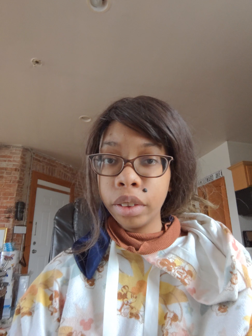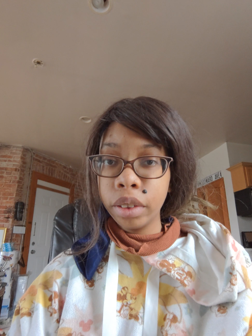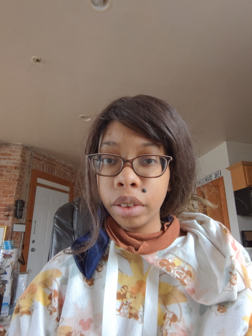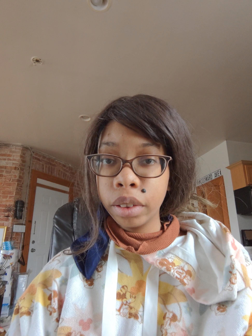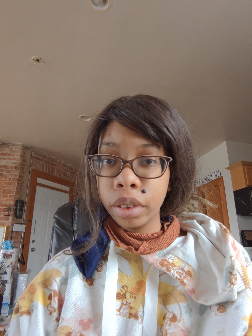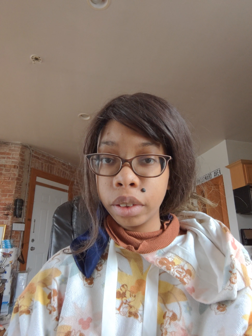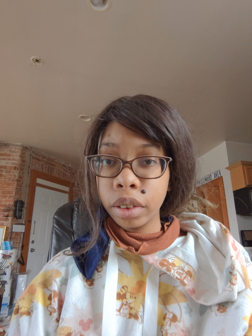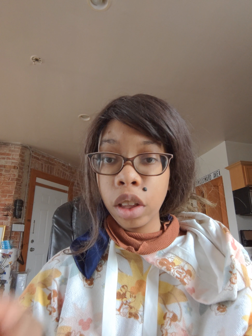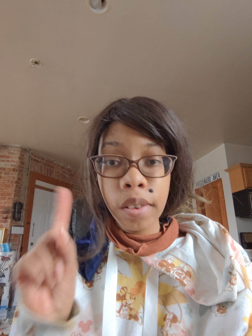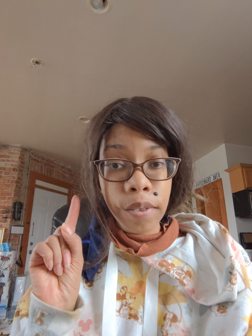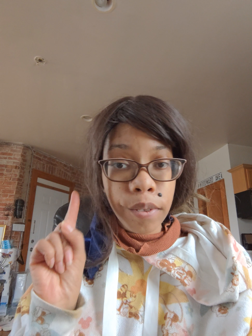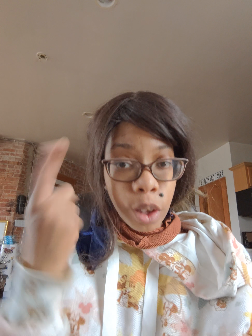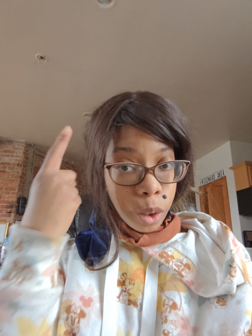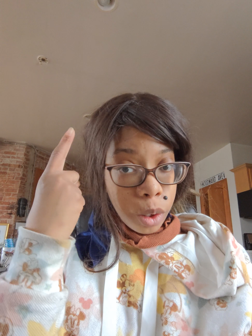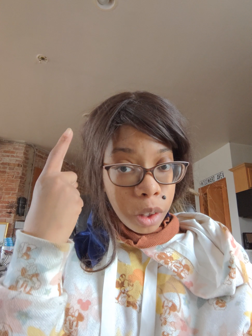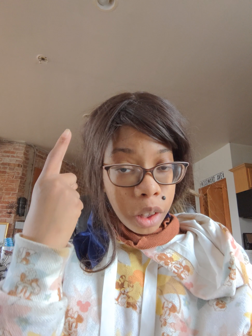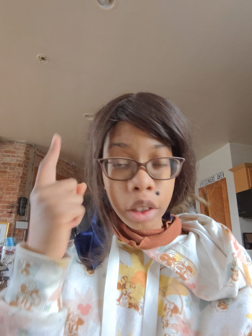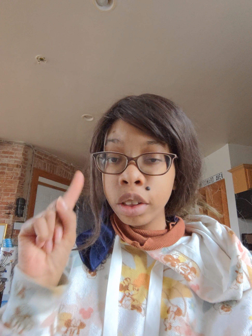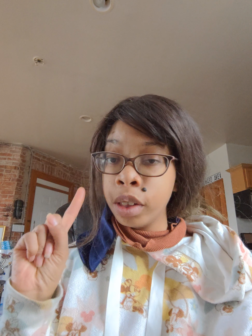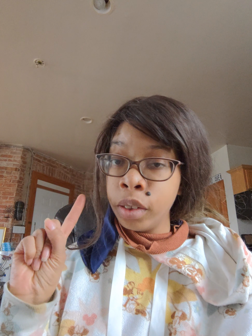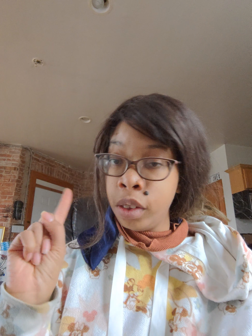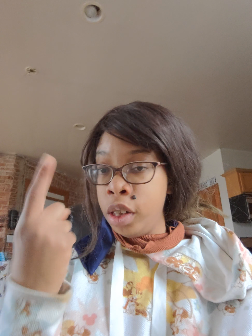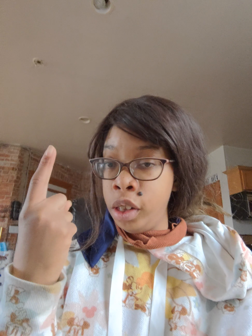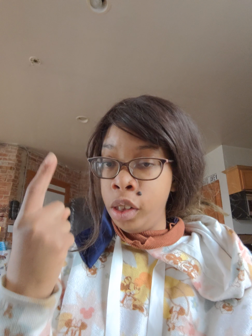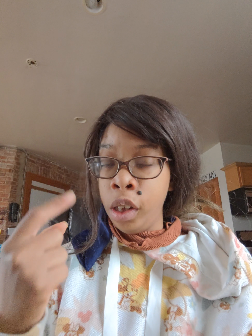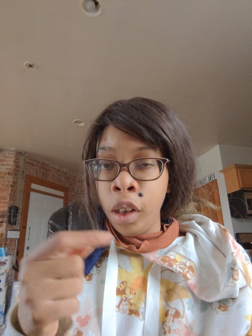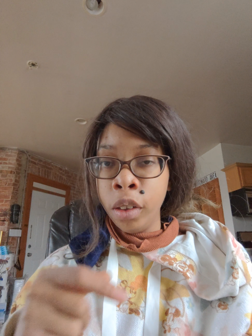first